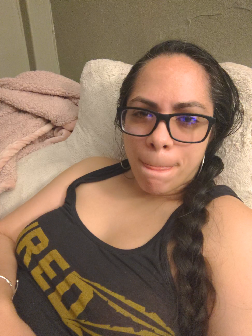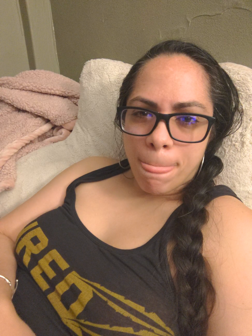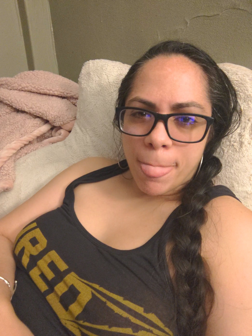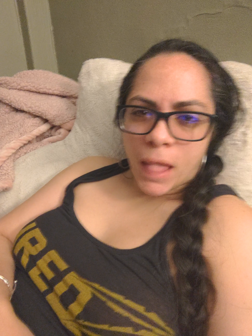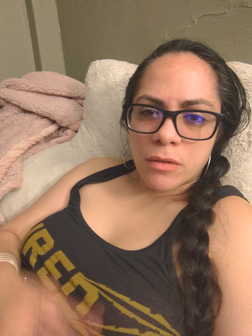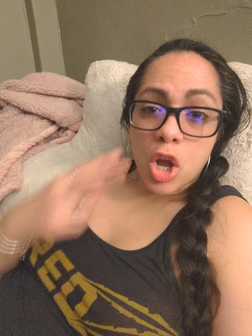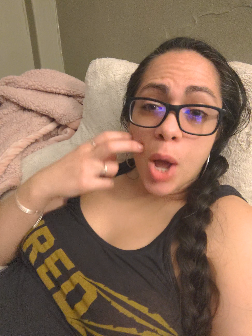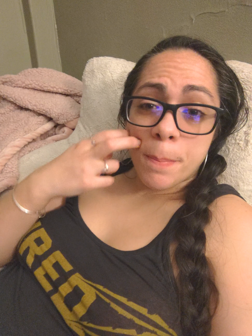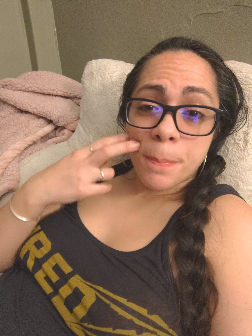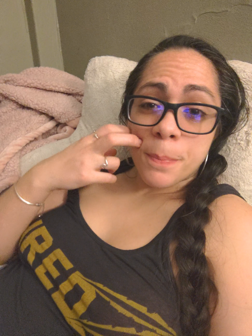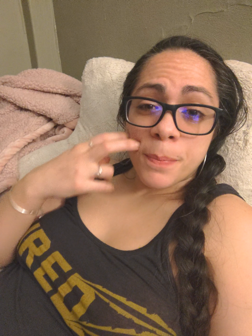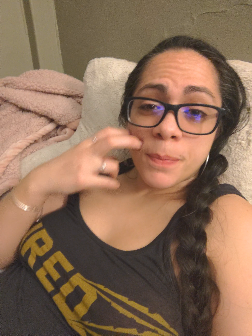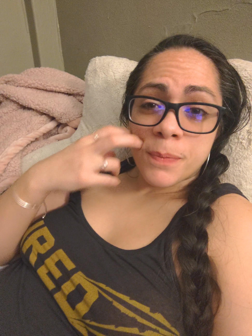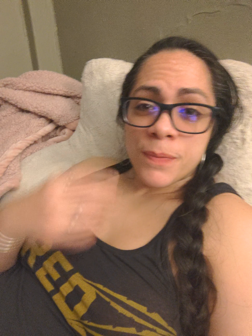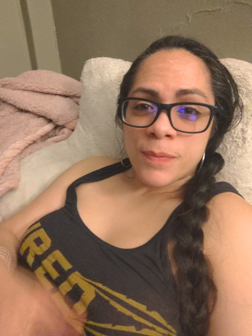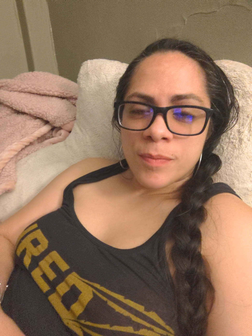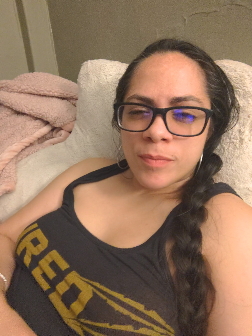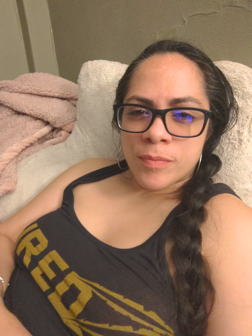gum